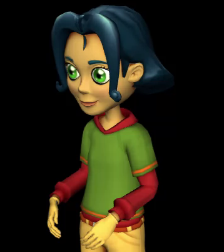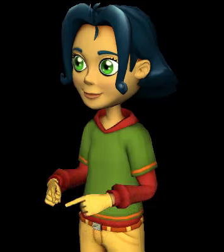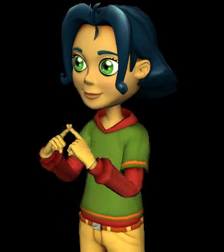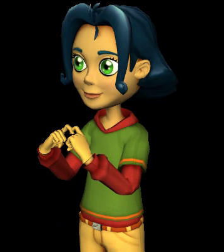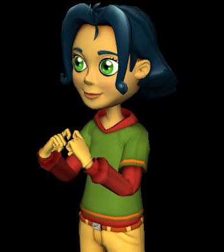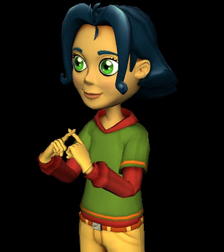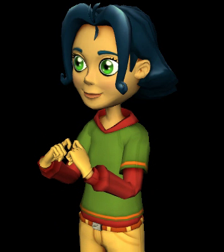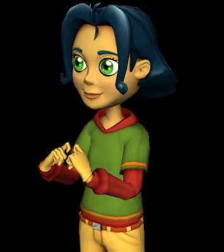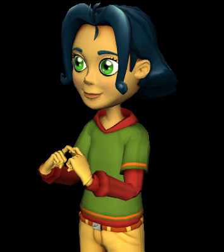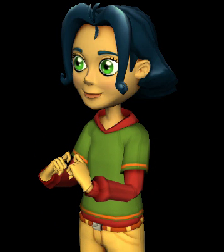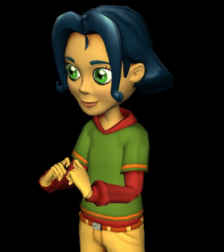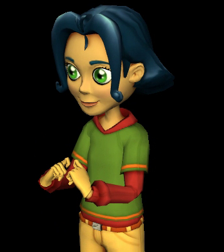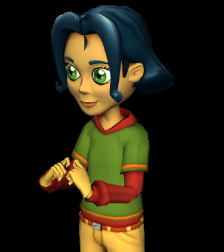أحسب